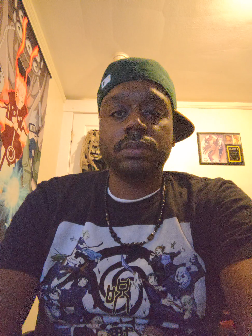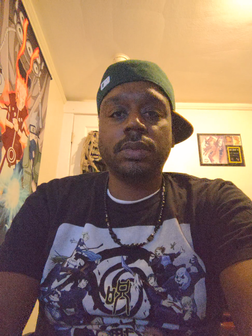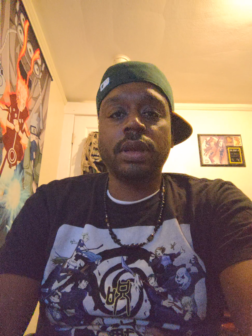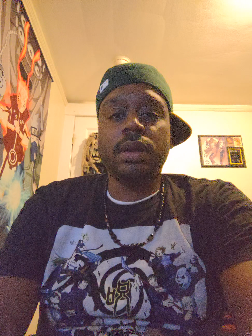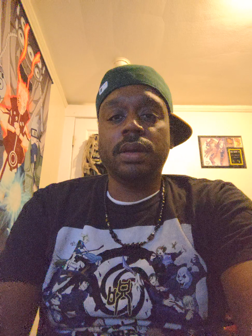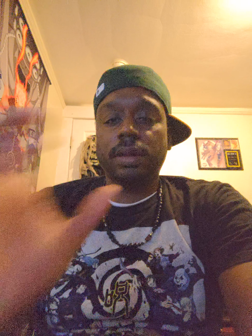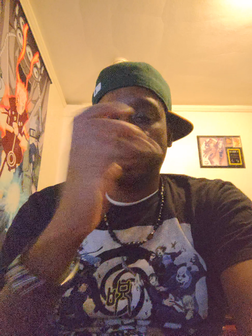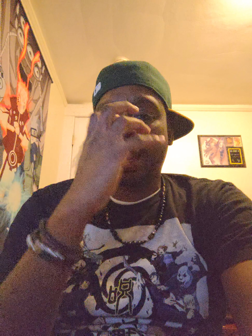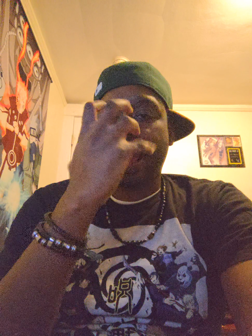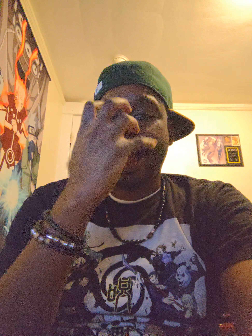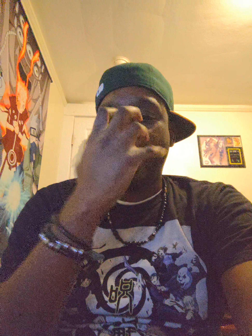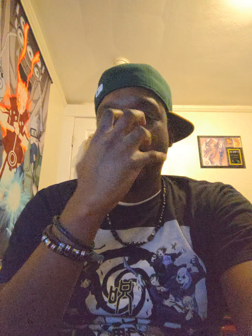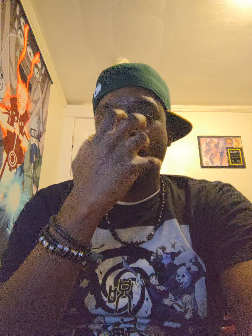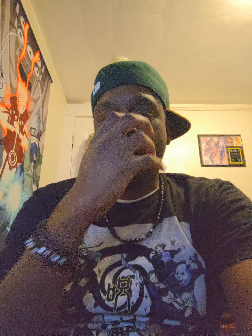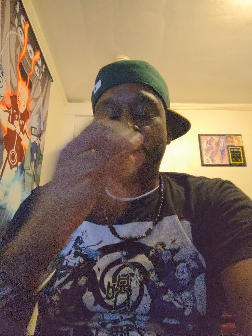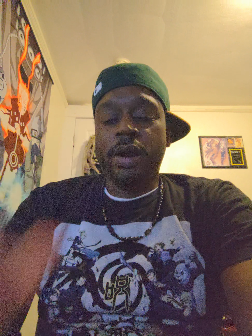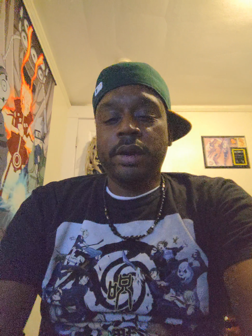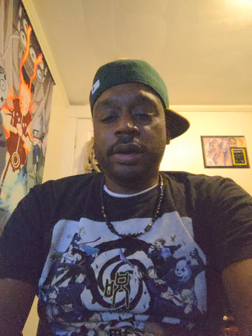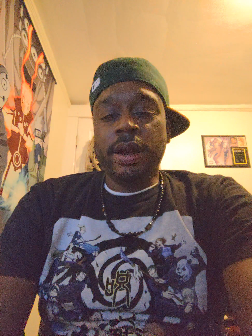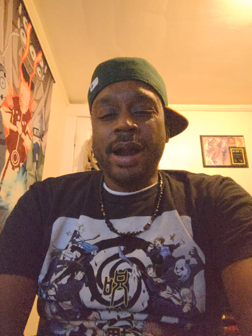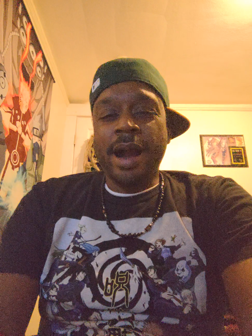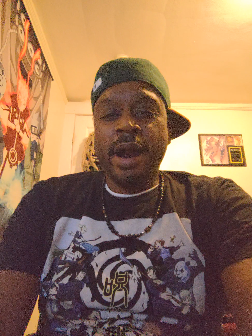clown